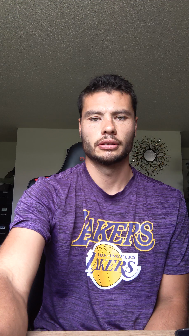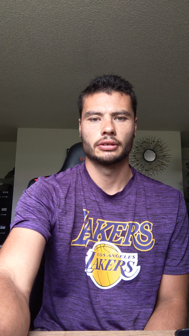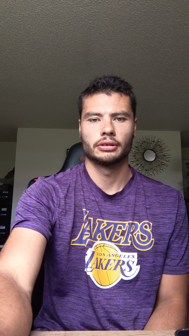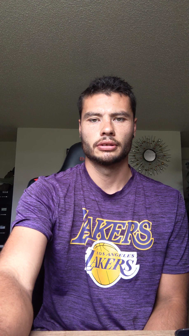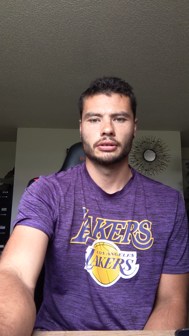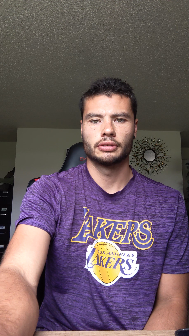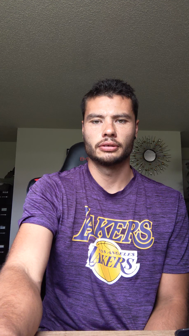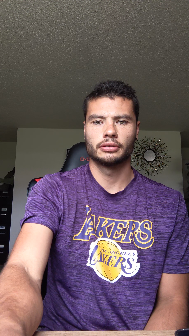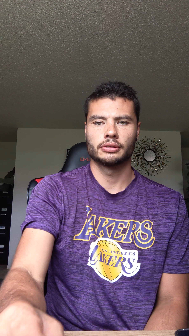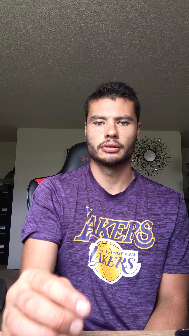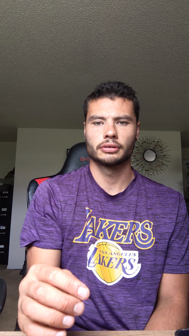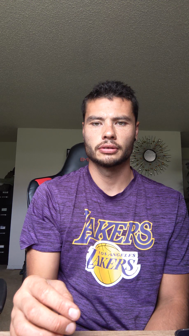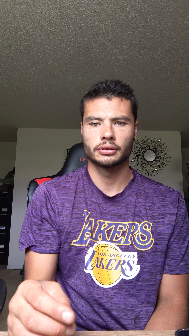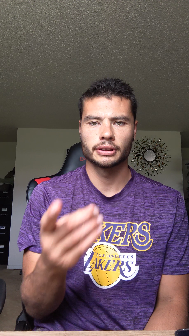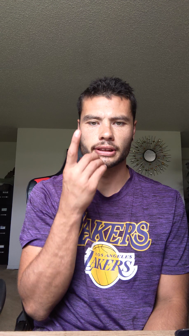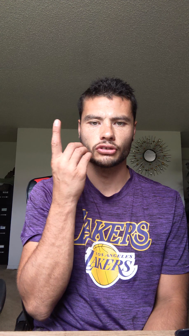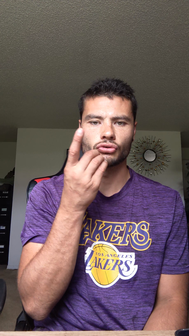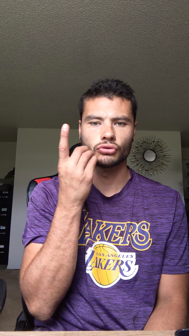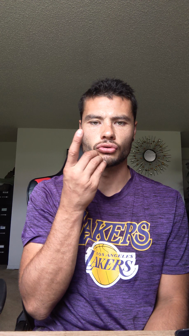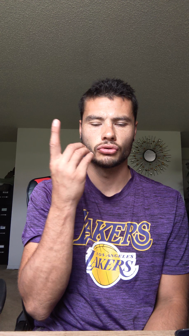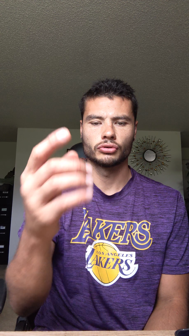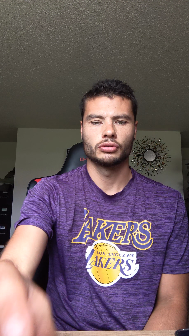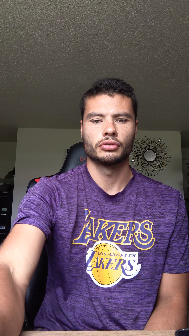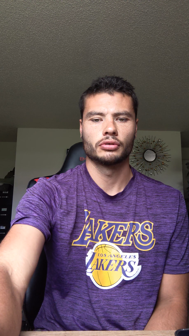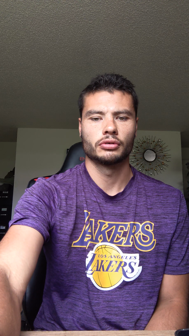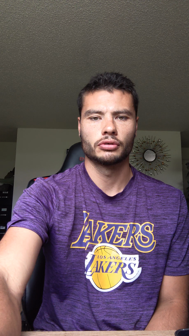dinner